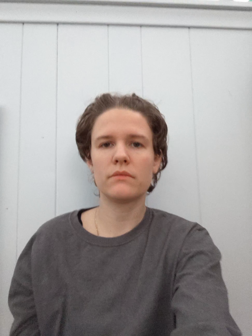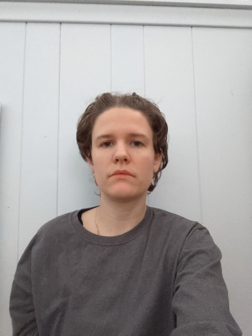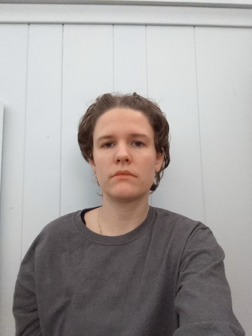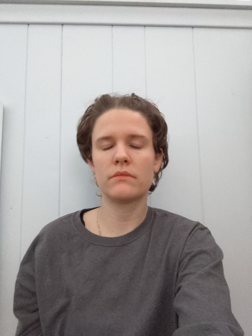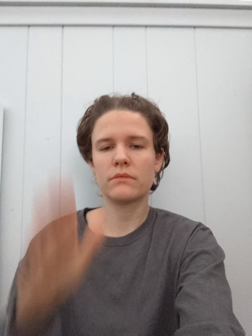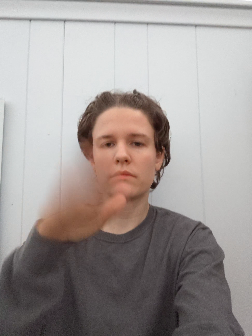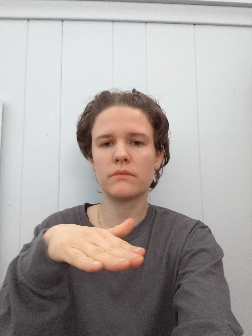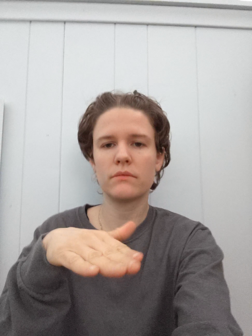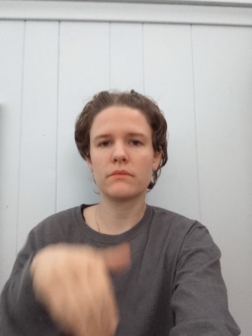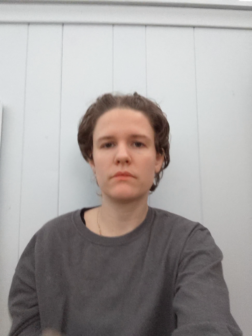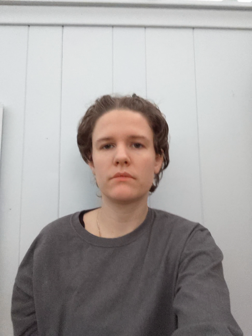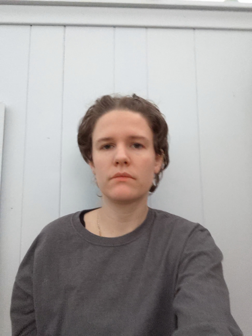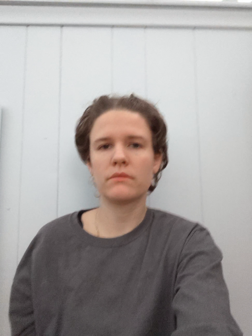on